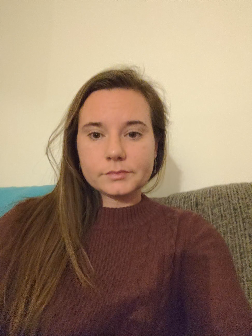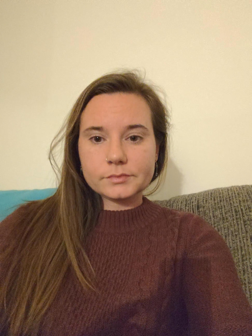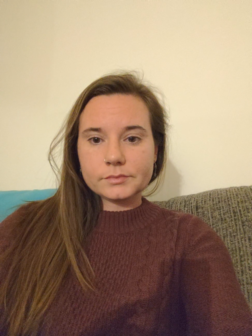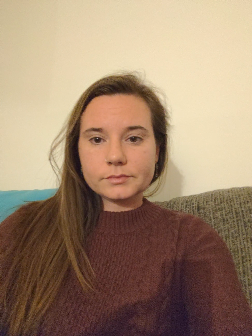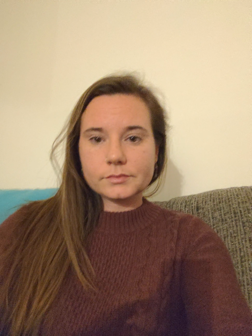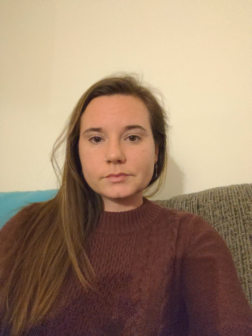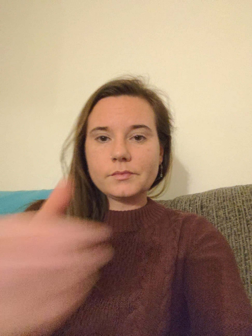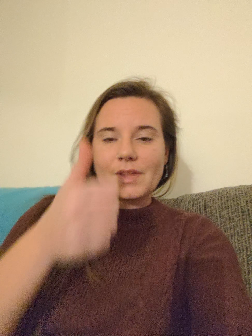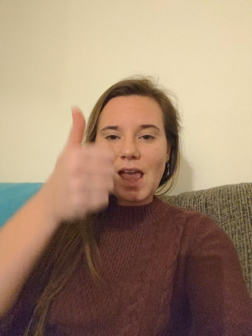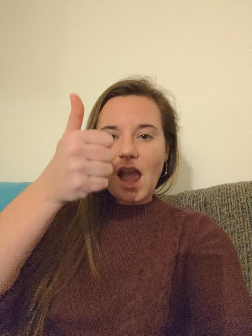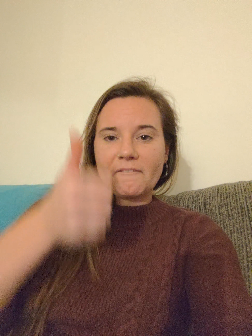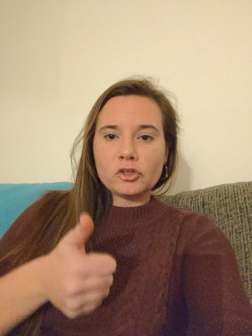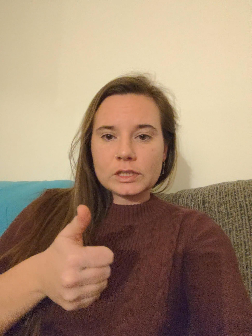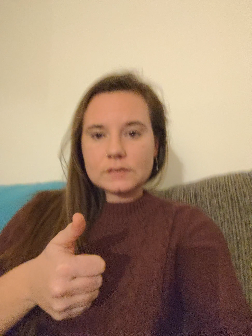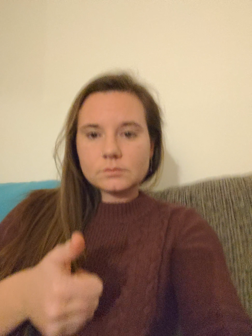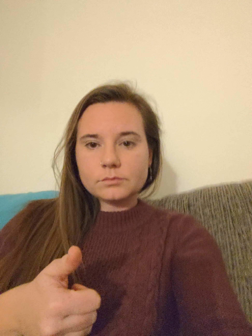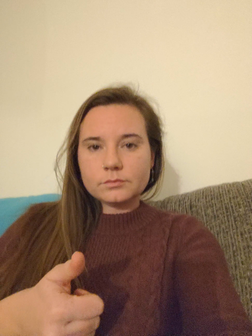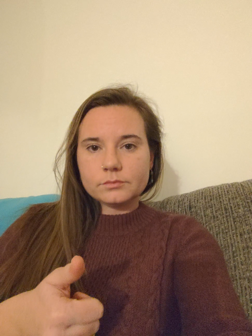every